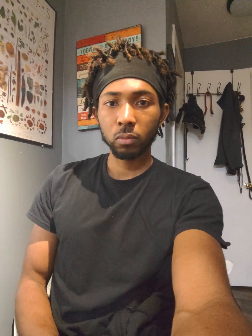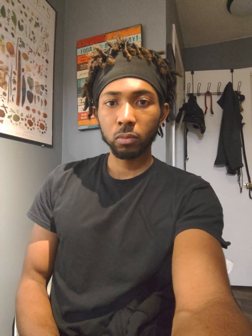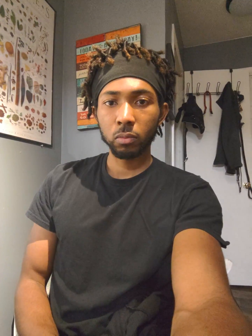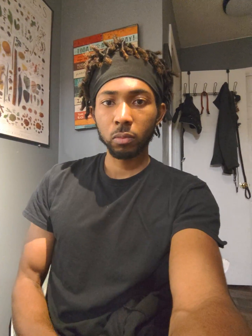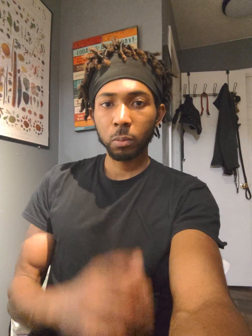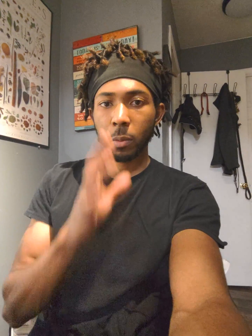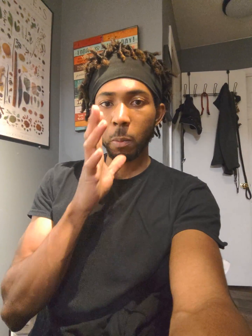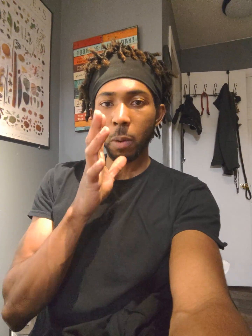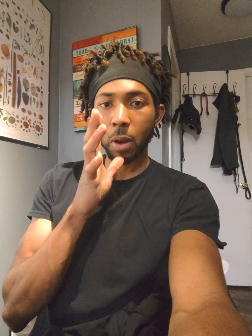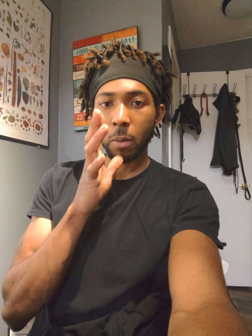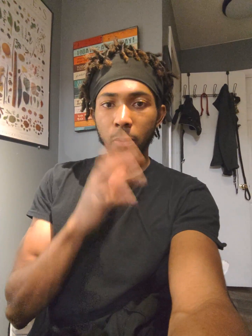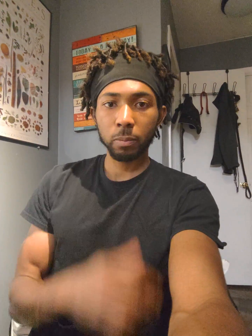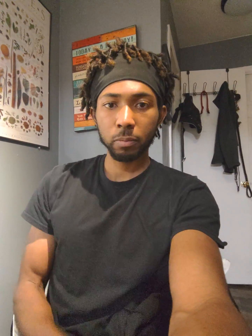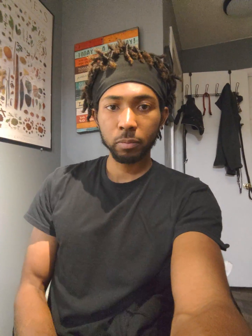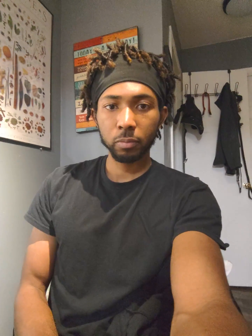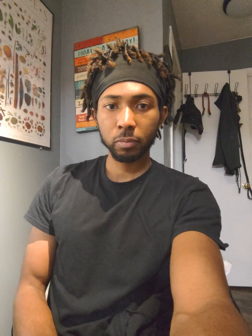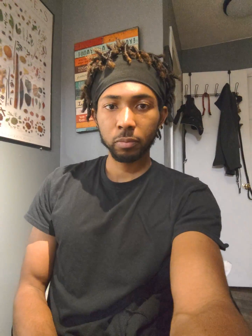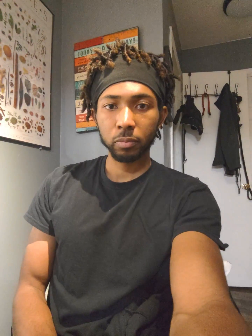mommy